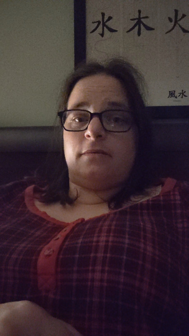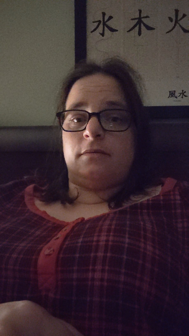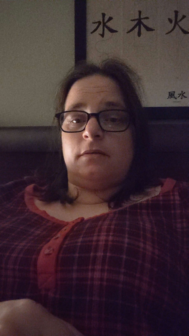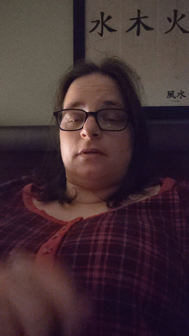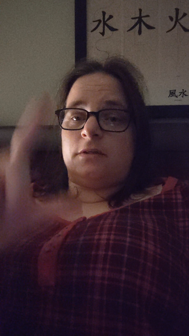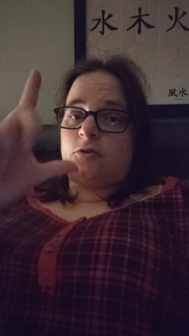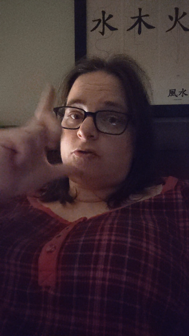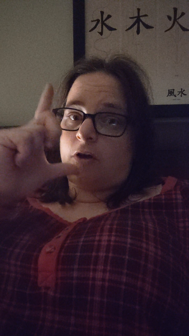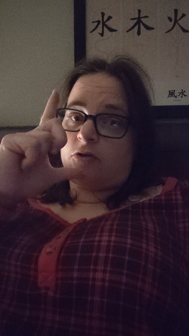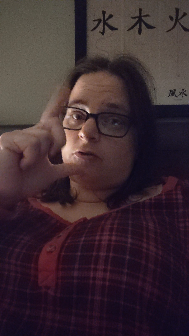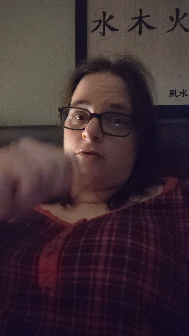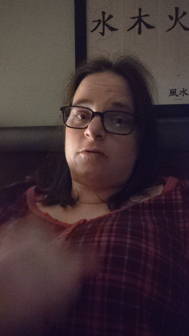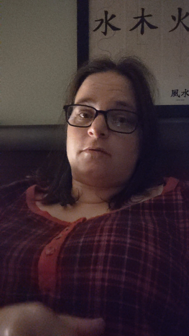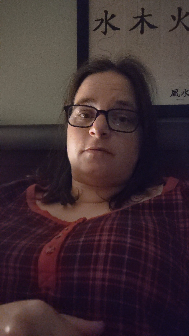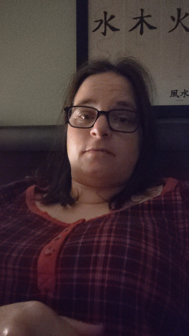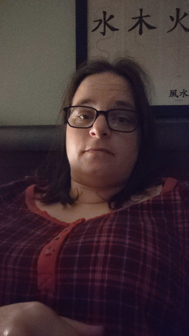lunch